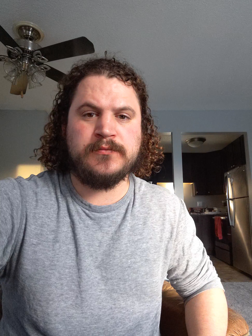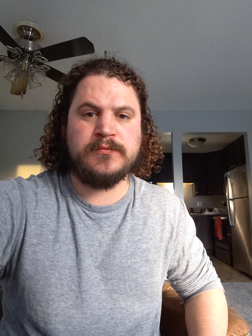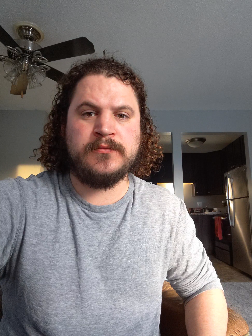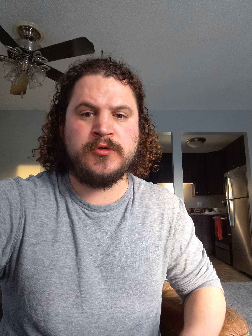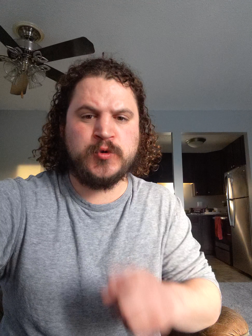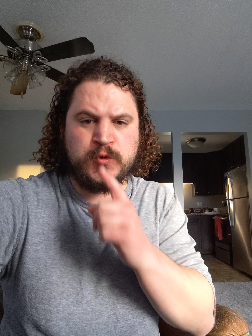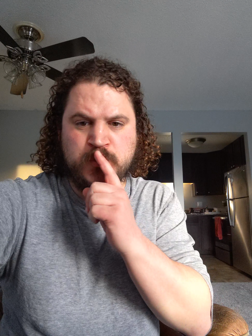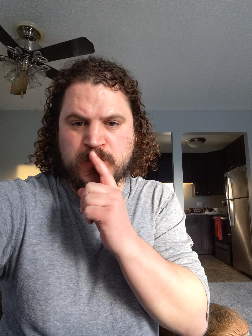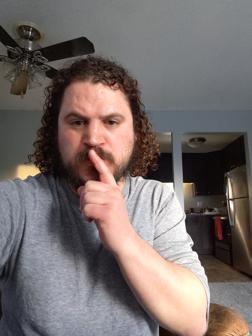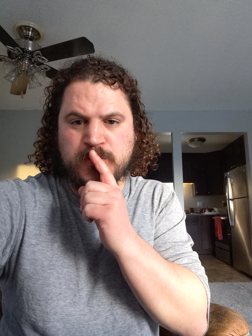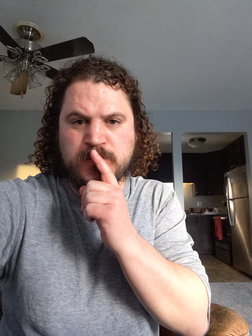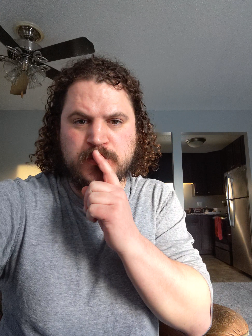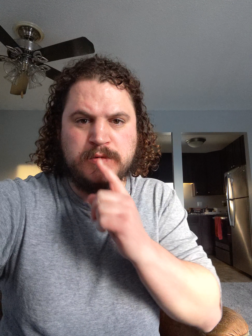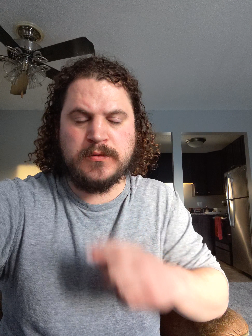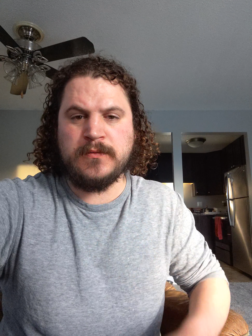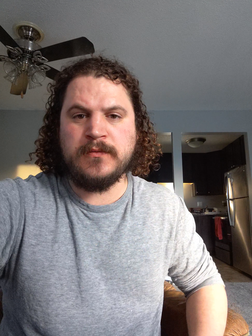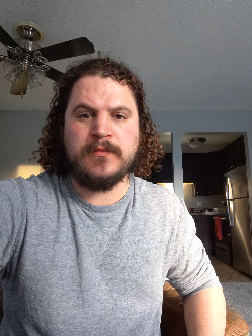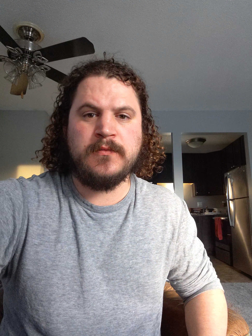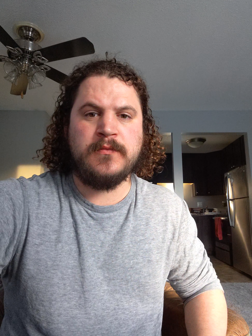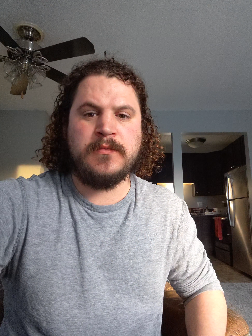shhh